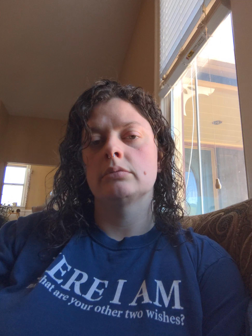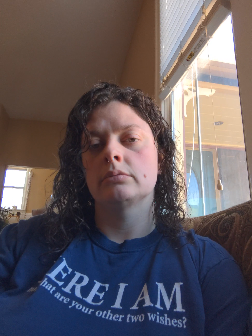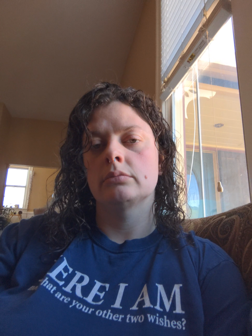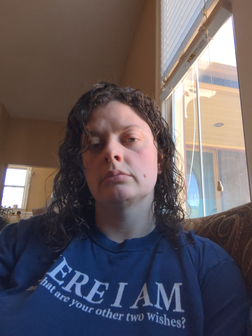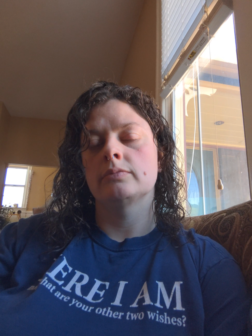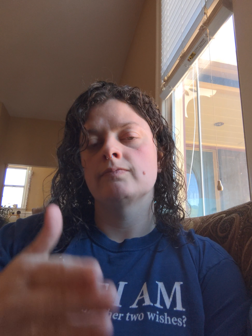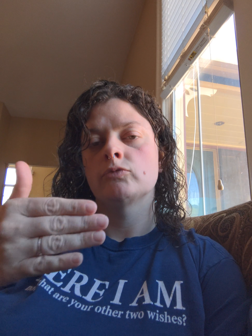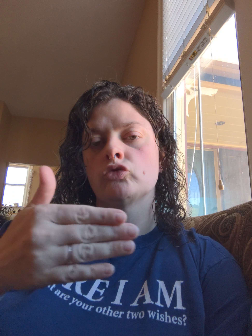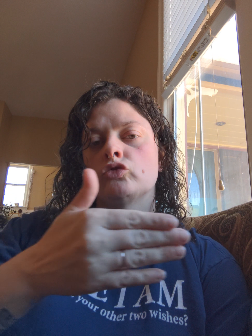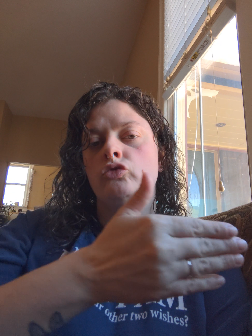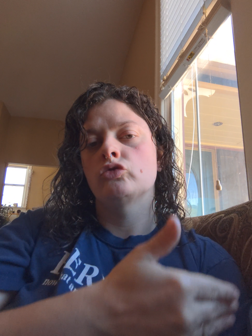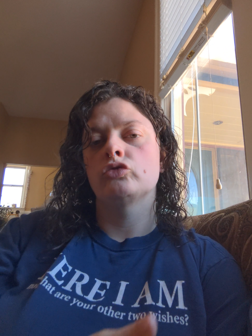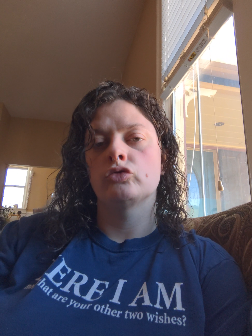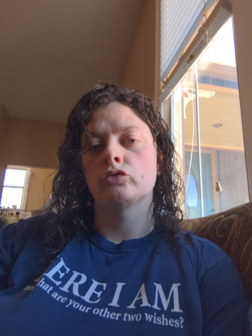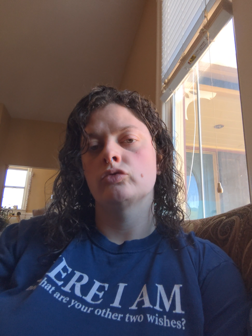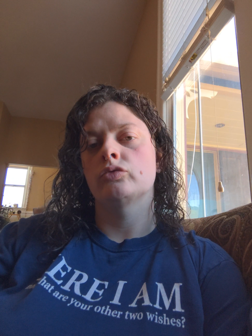fish